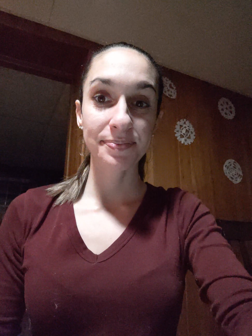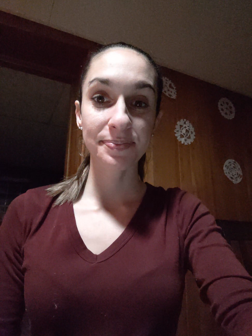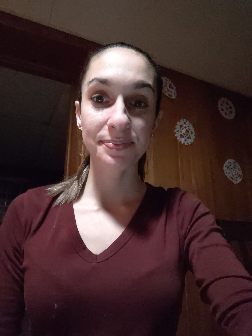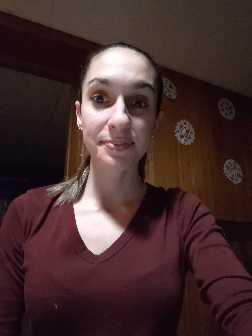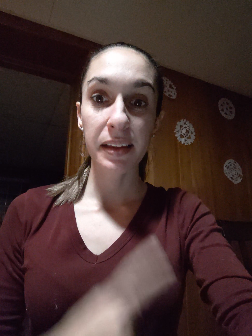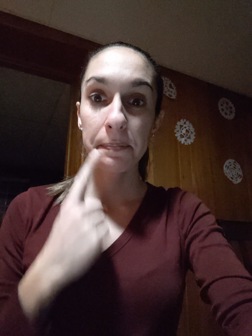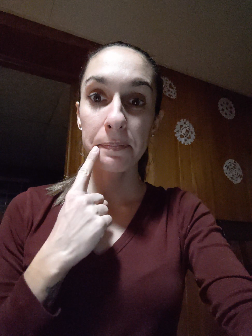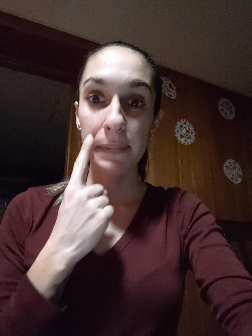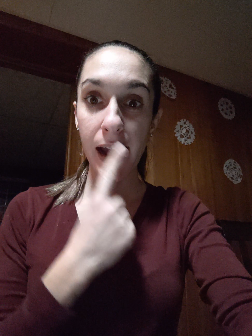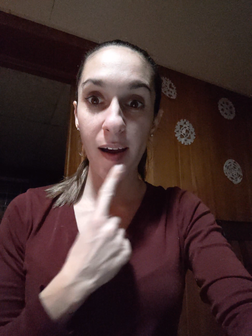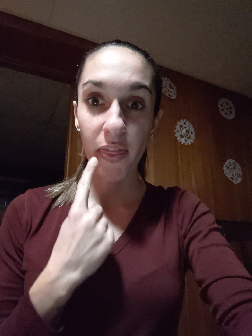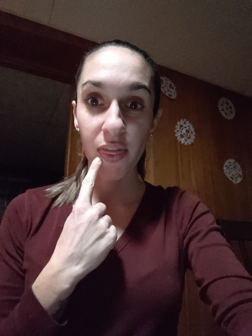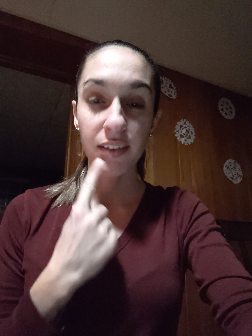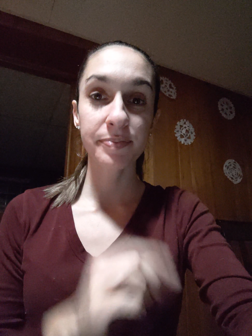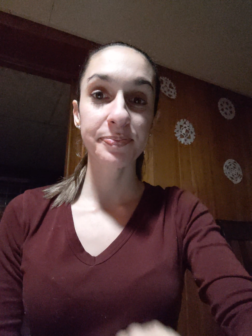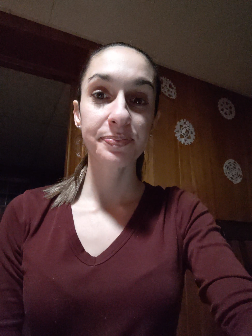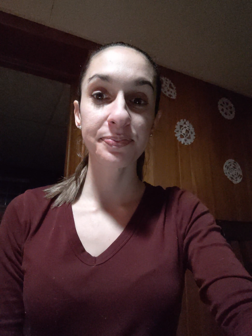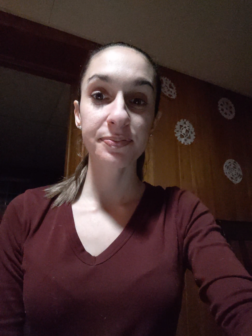mouth